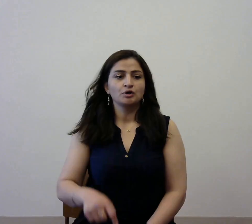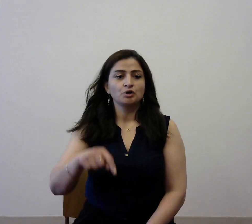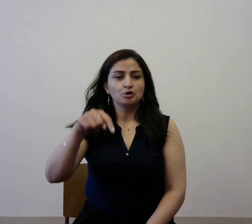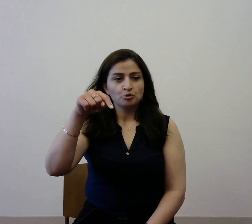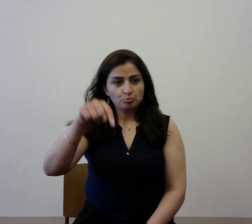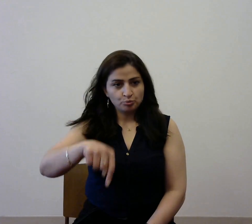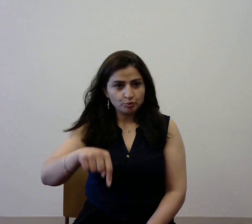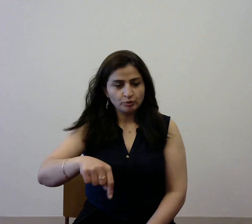burda